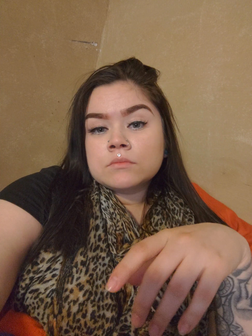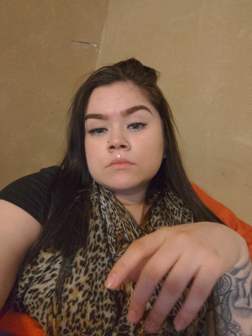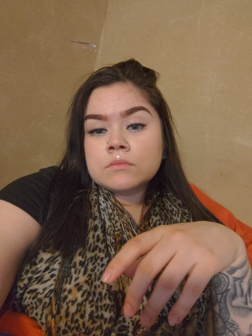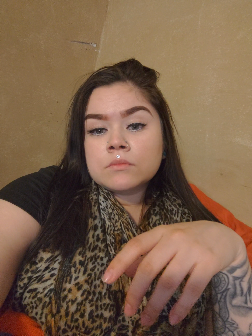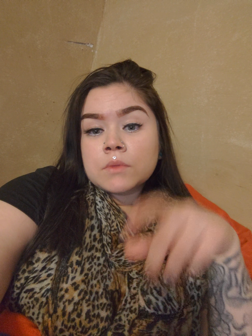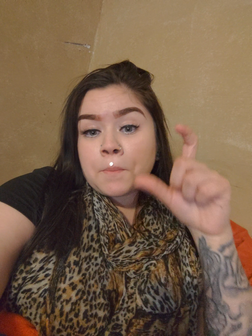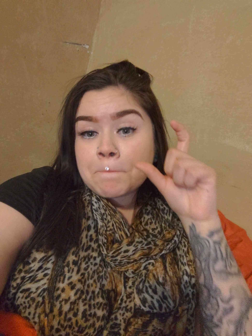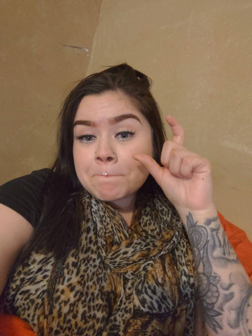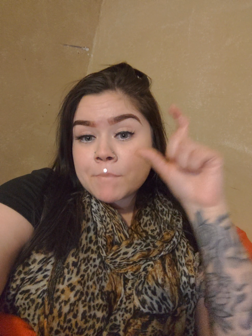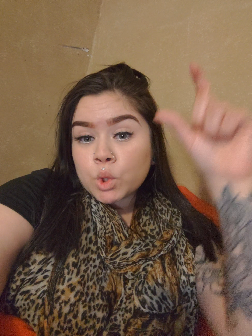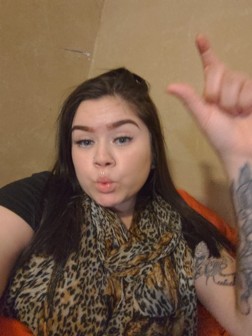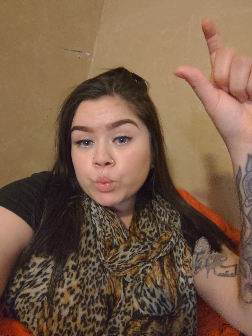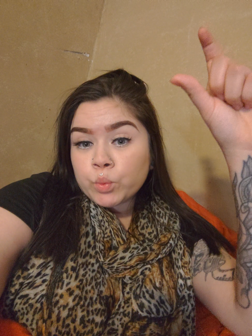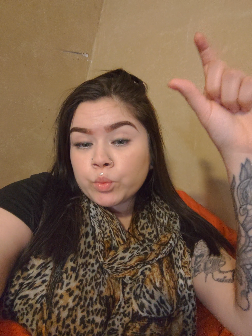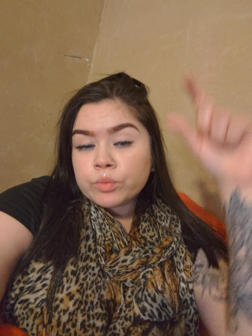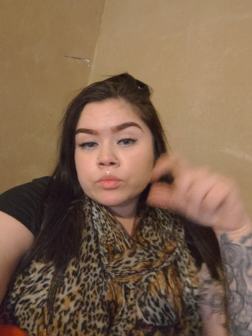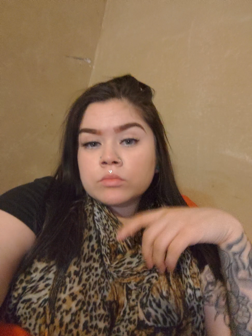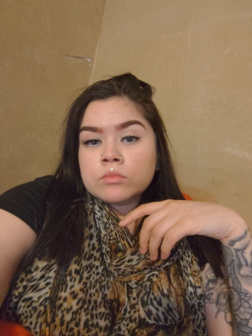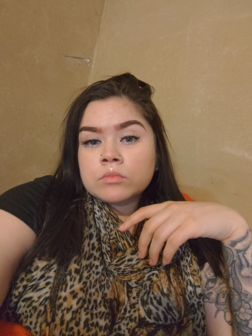moon